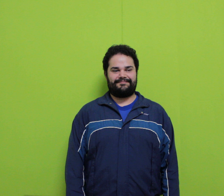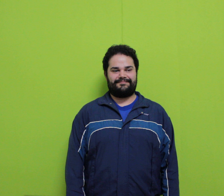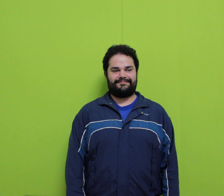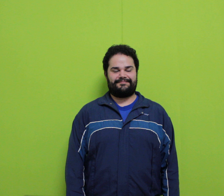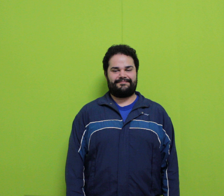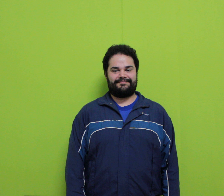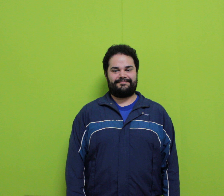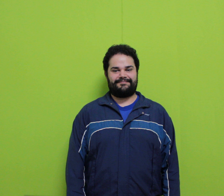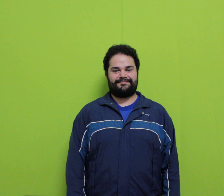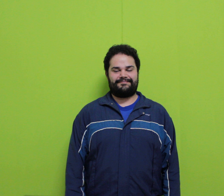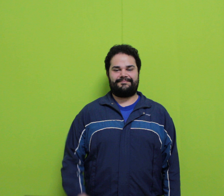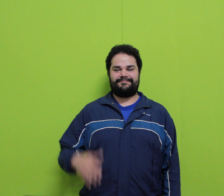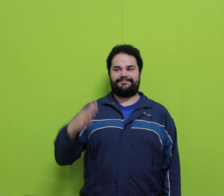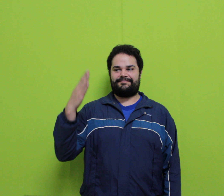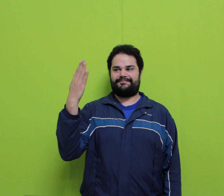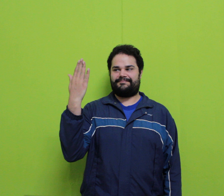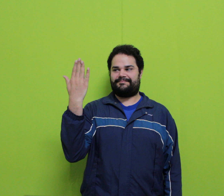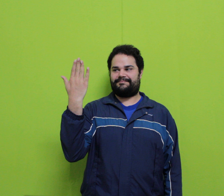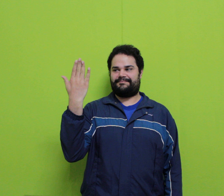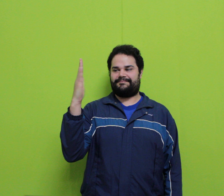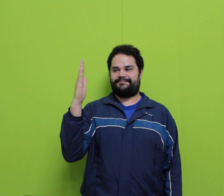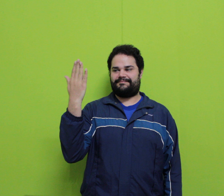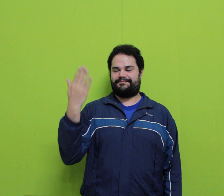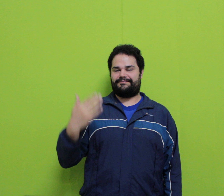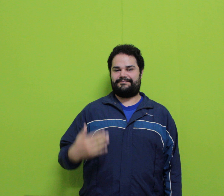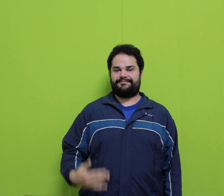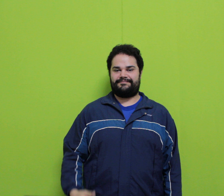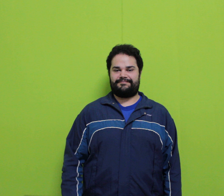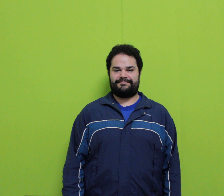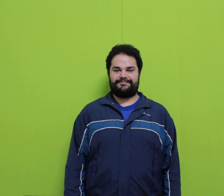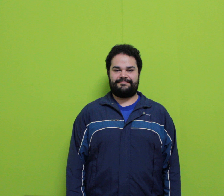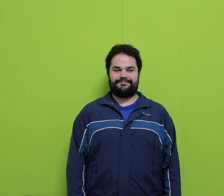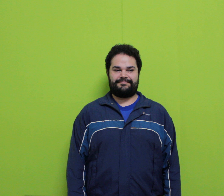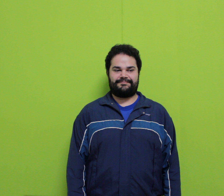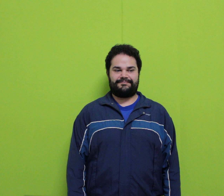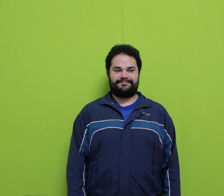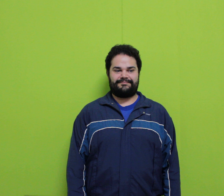espelho